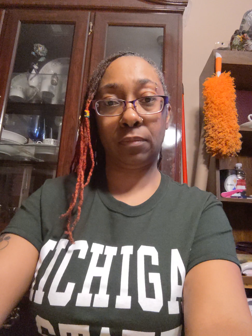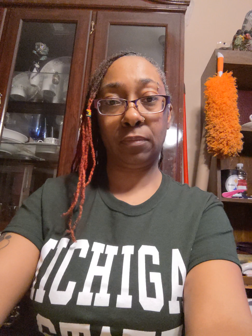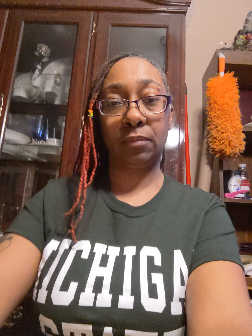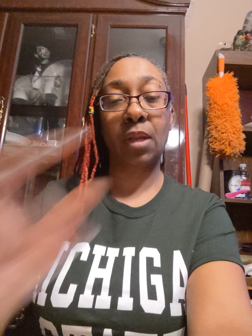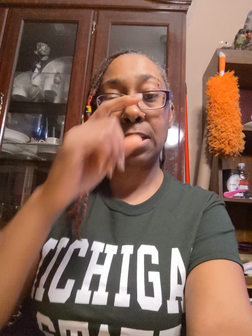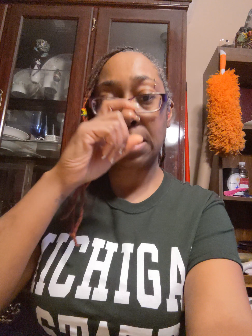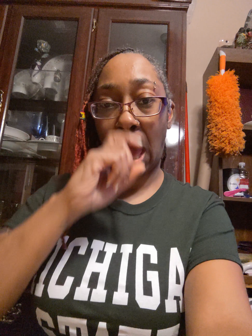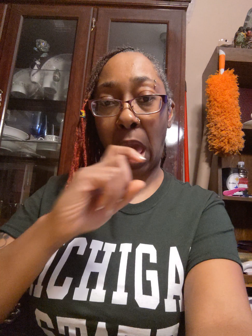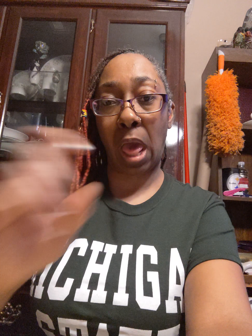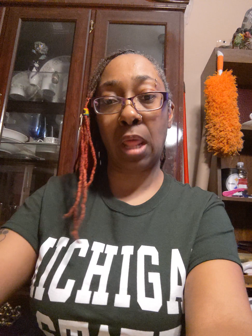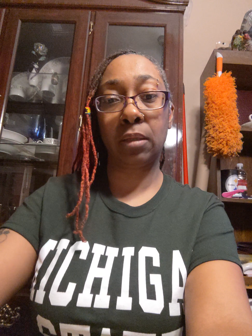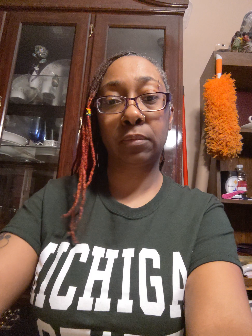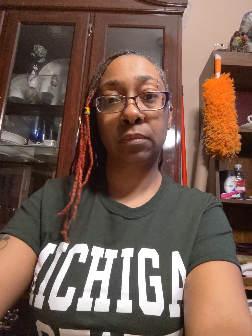doll